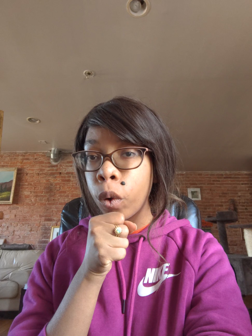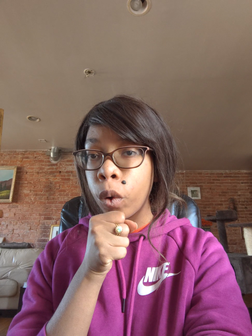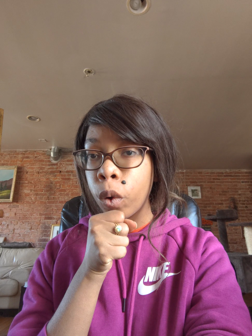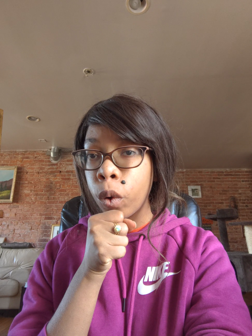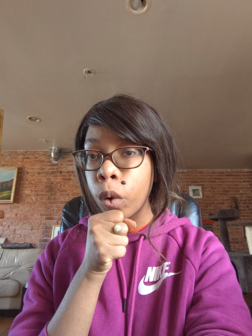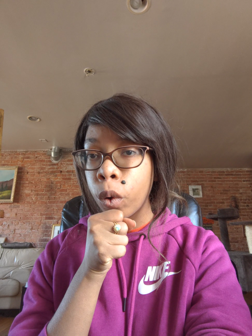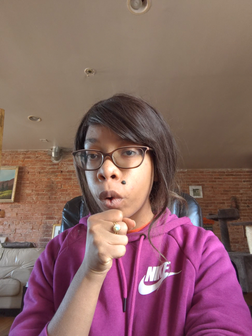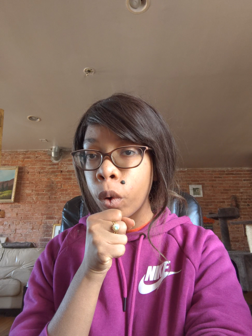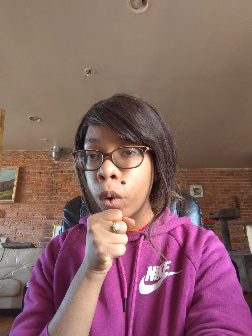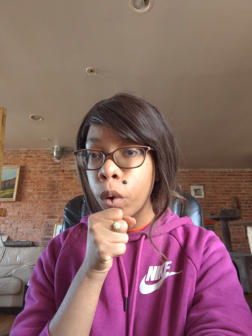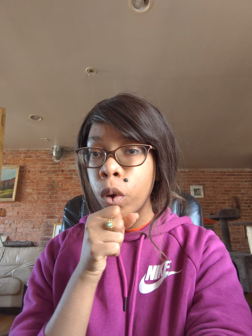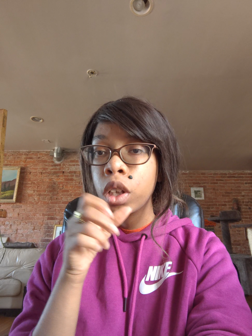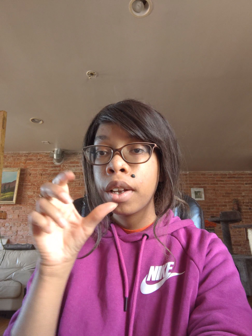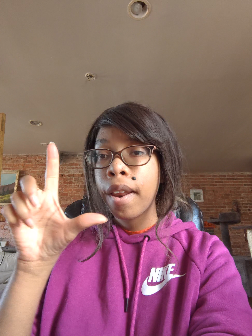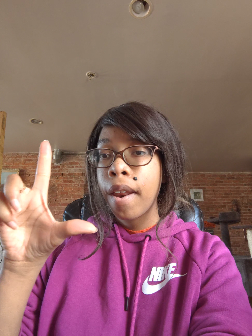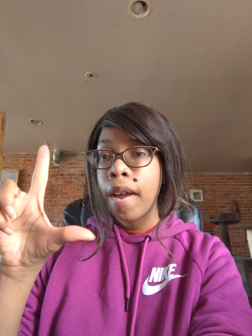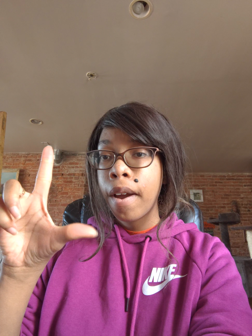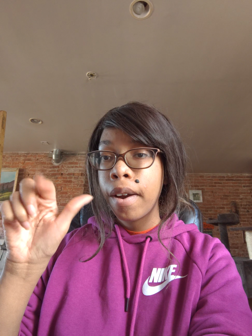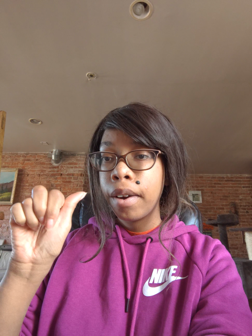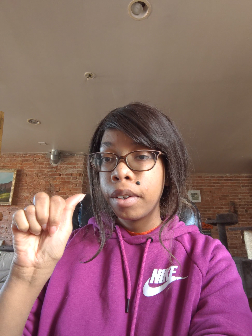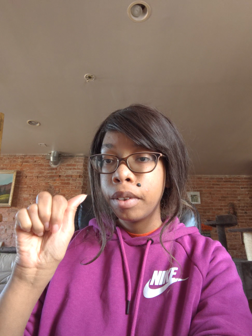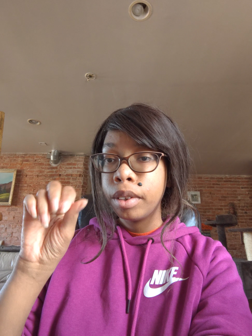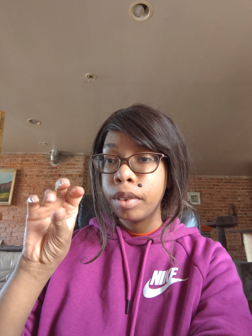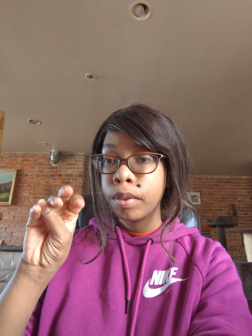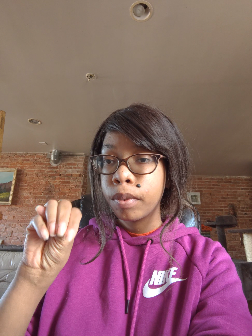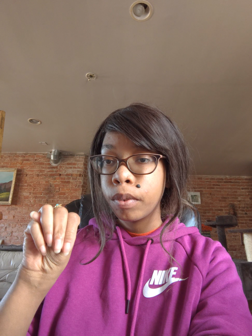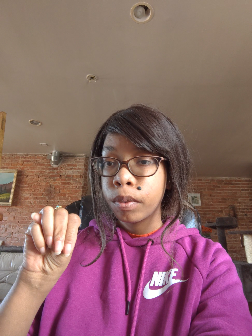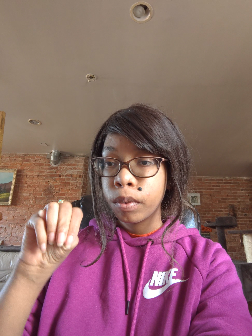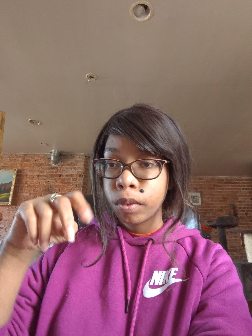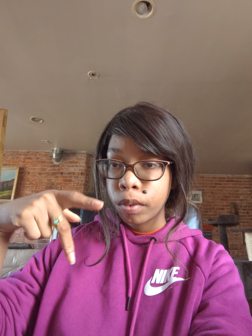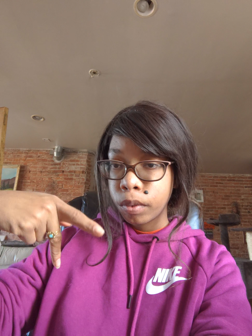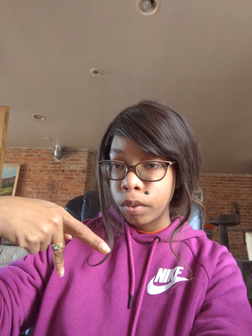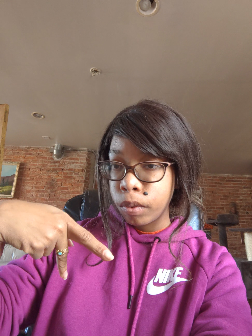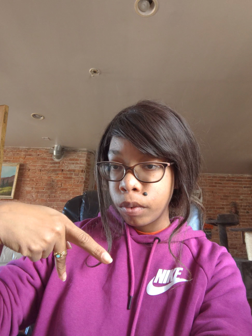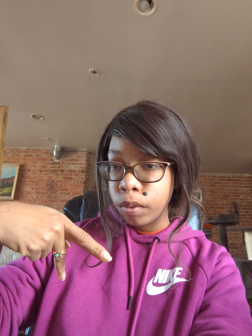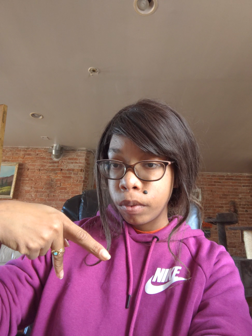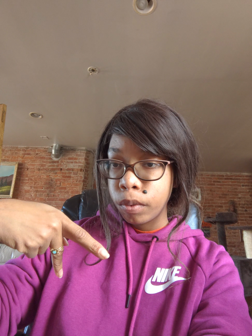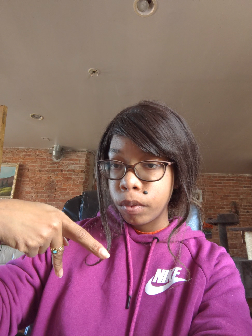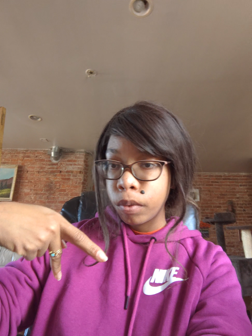lamp